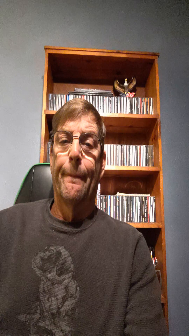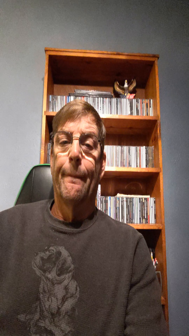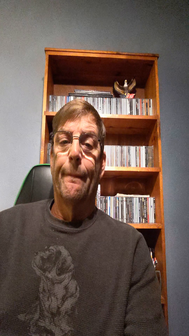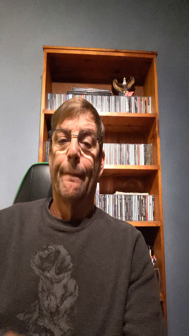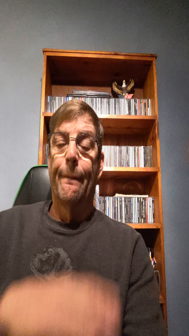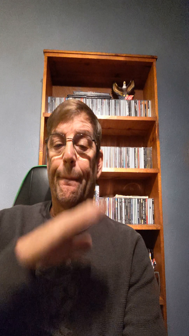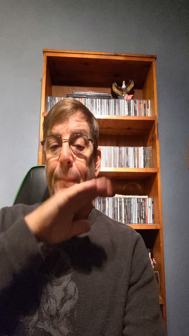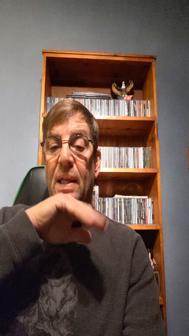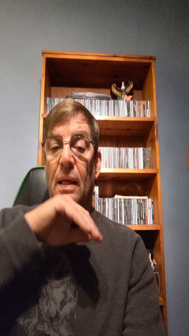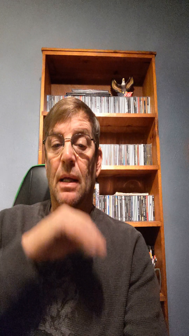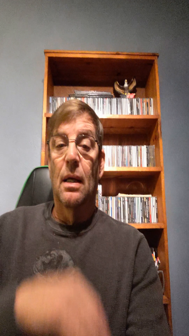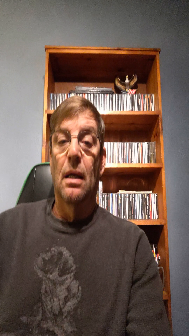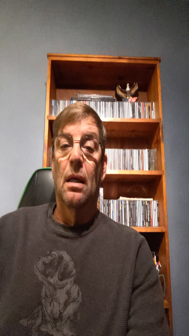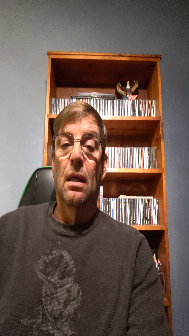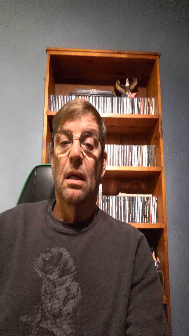pig